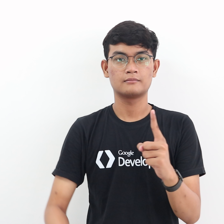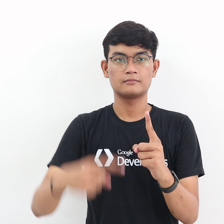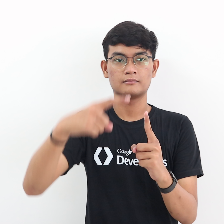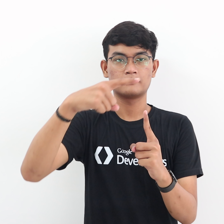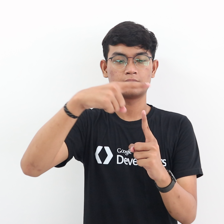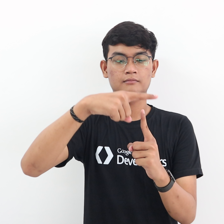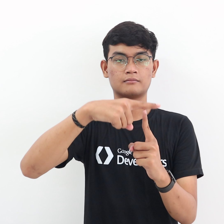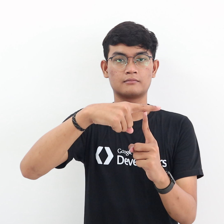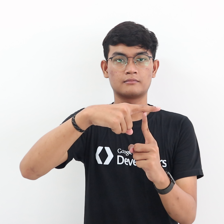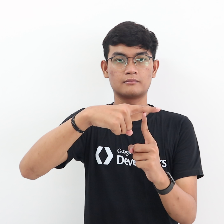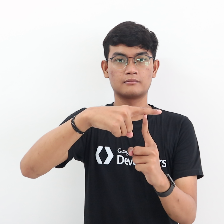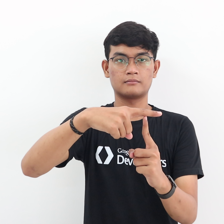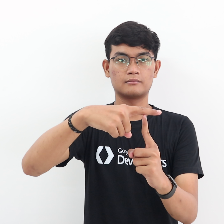T